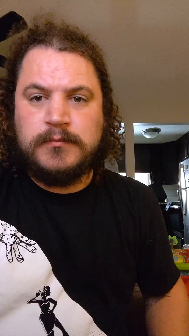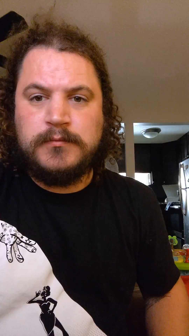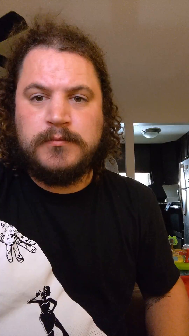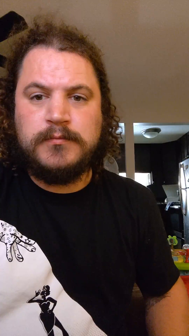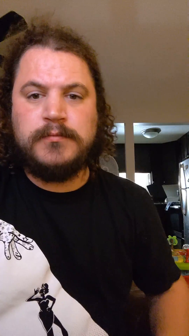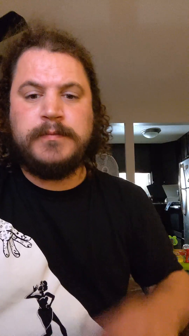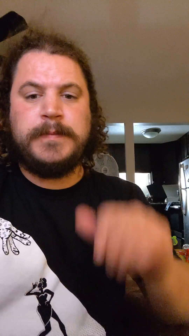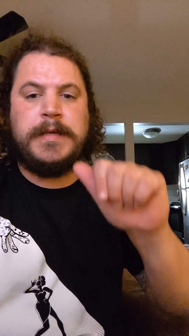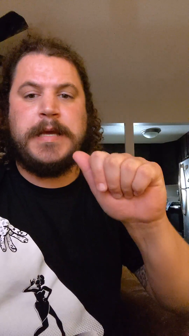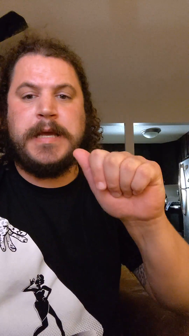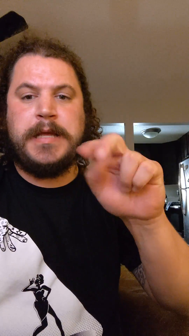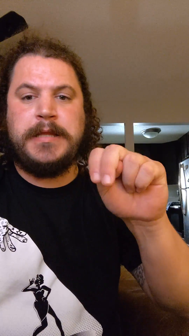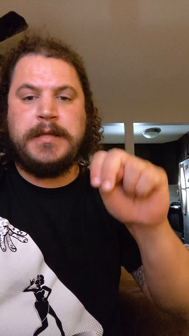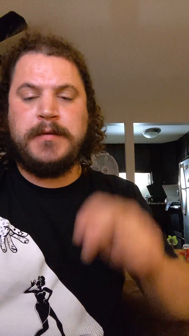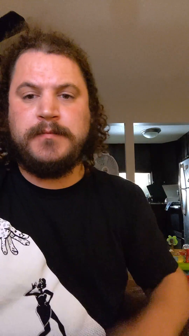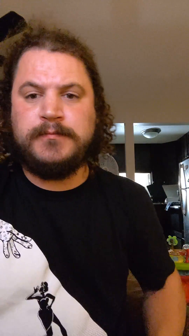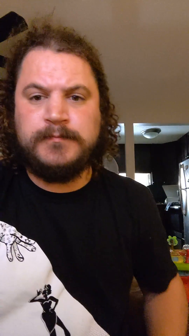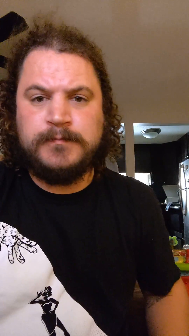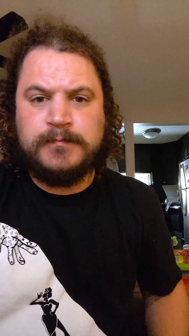an